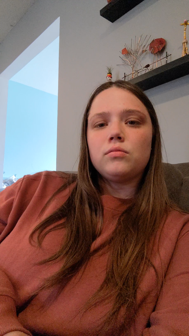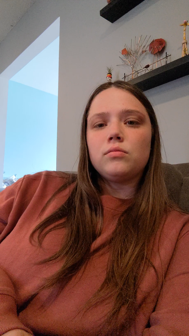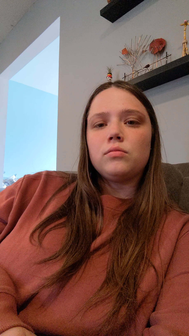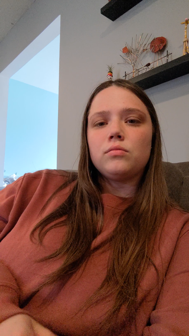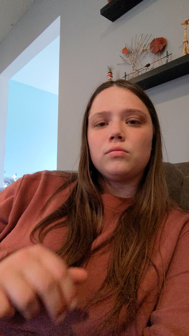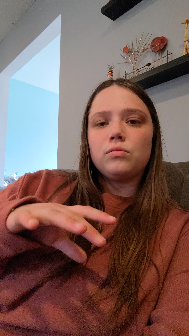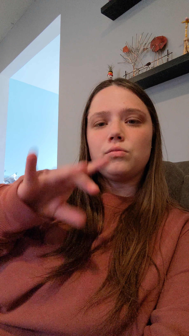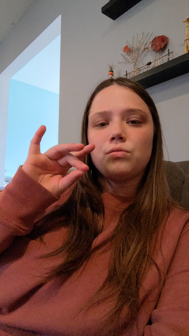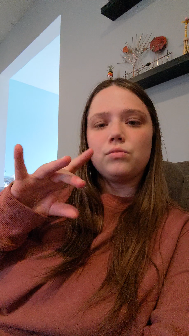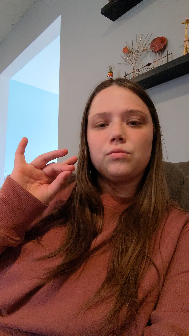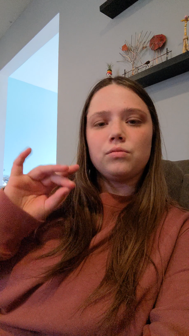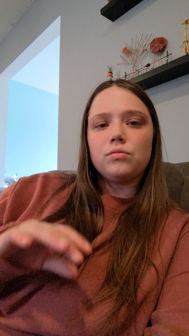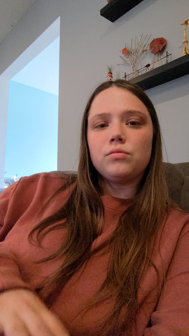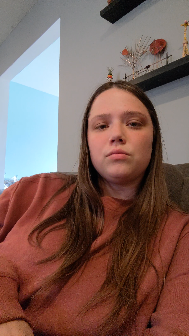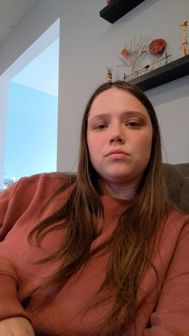choose